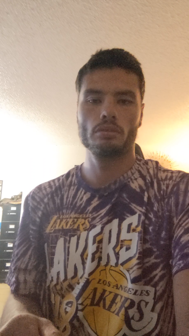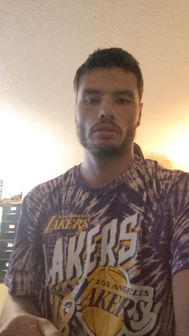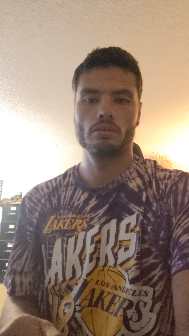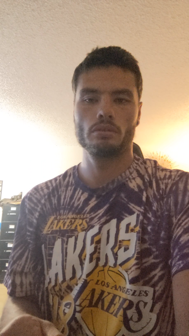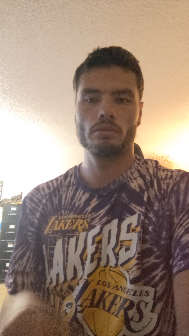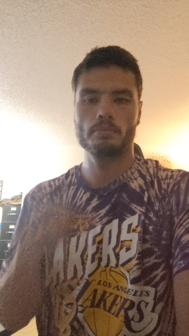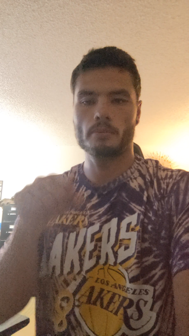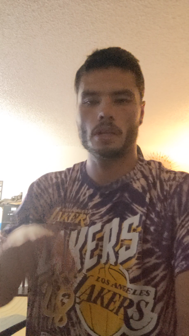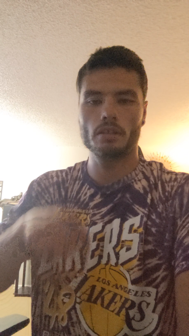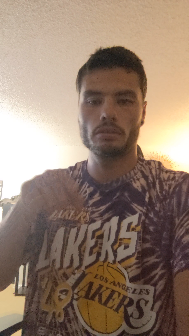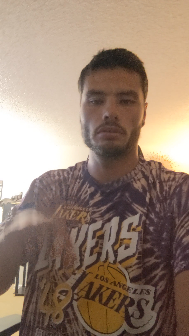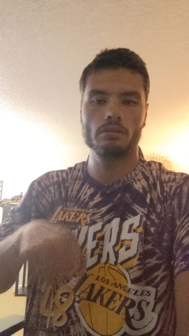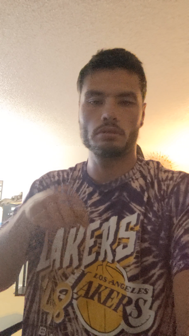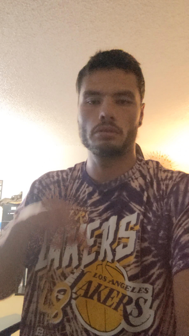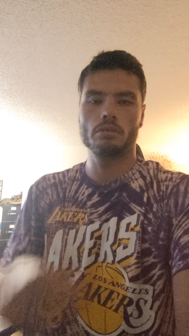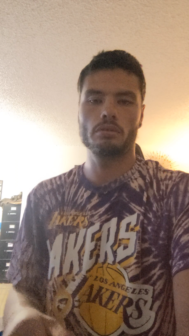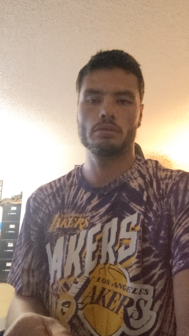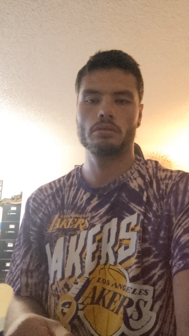bicycle